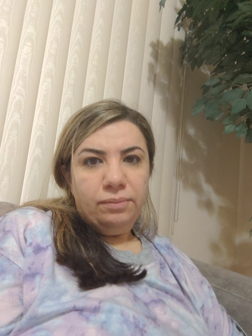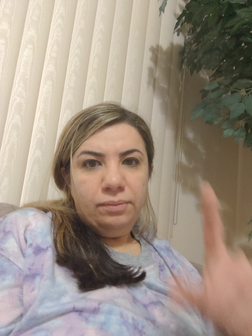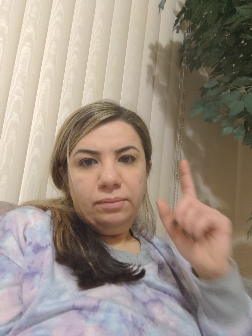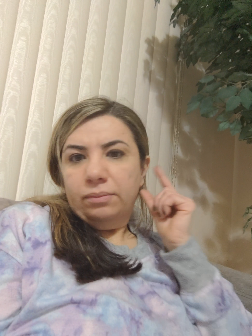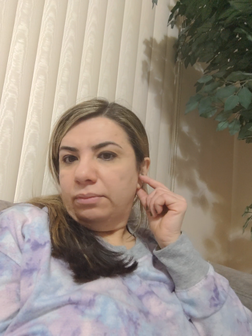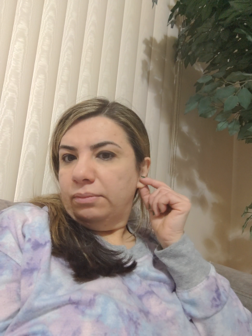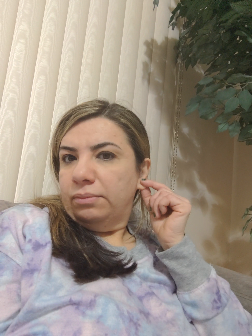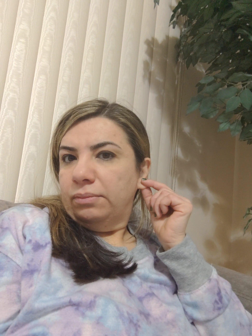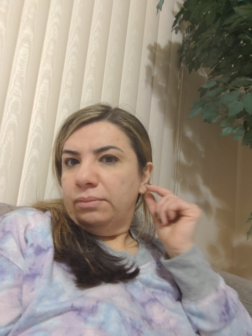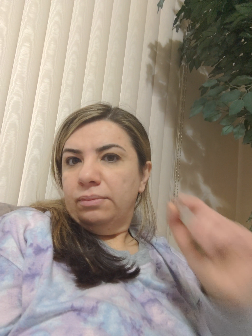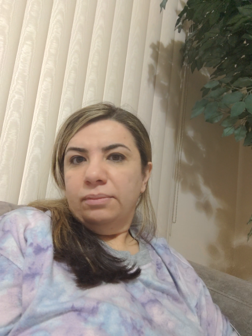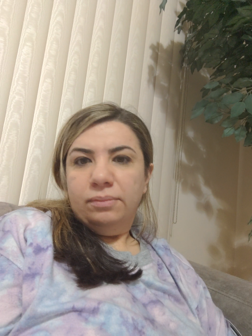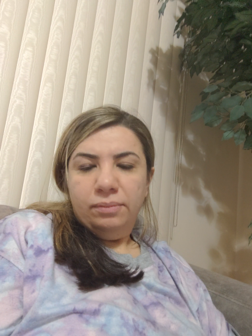ear